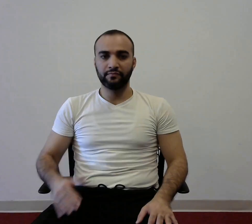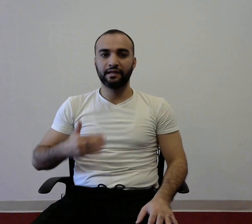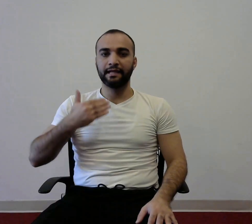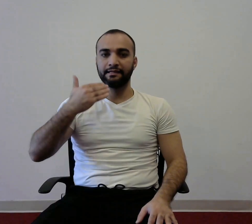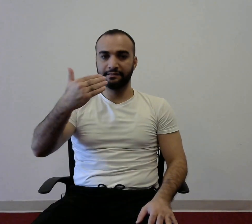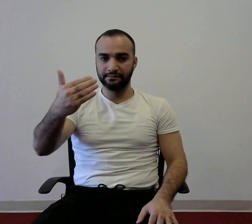siz